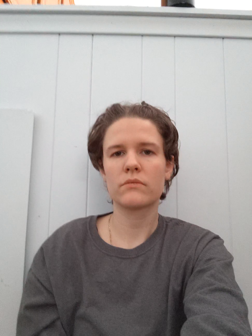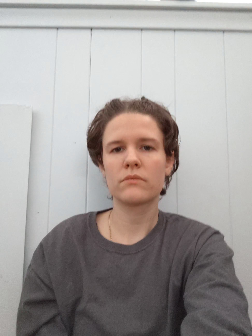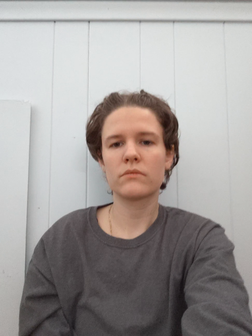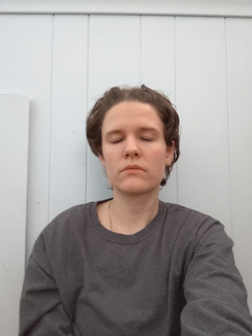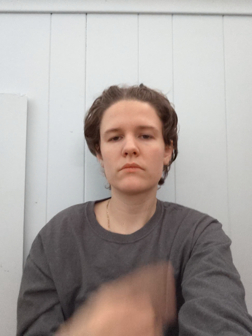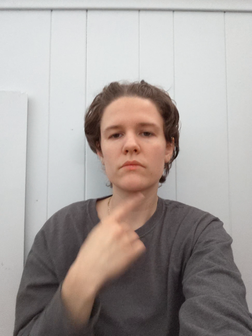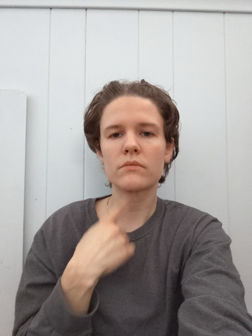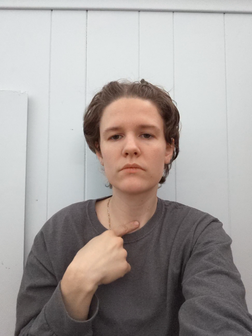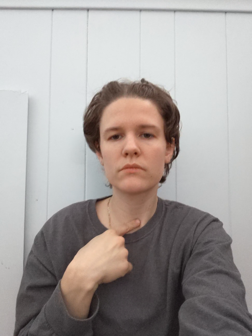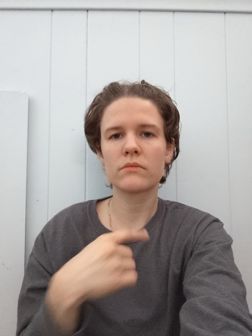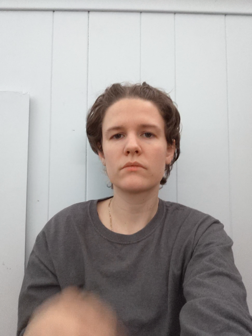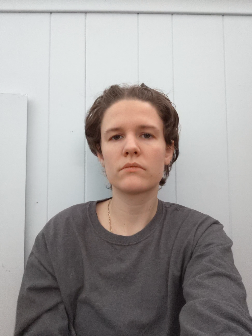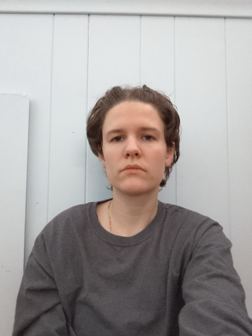thirsty